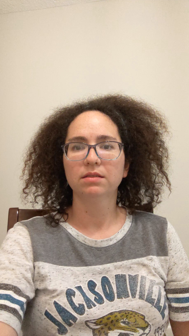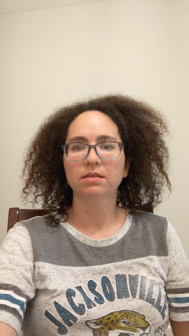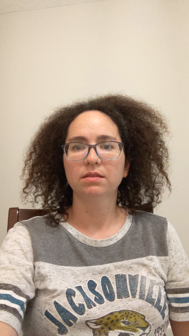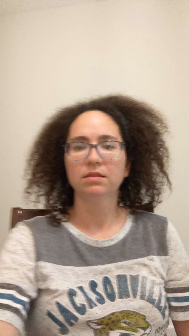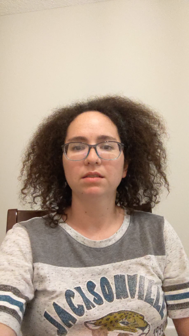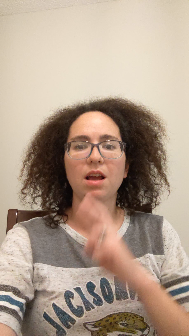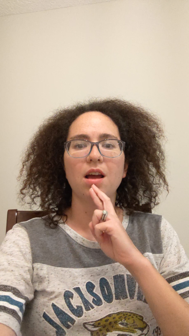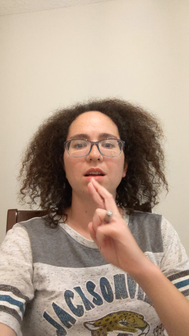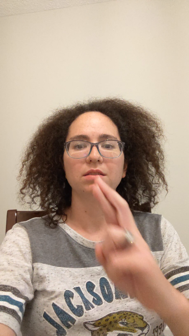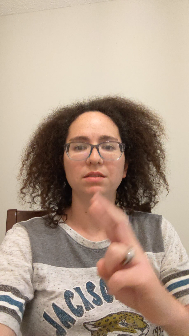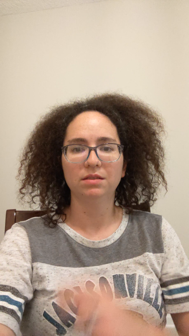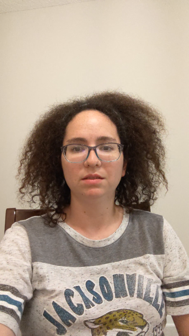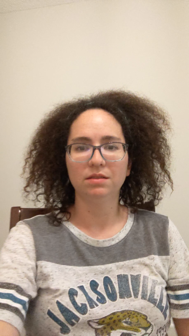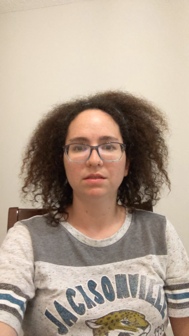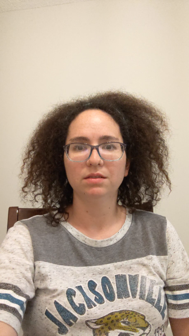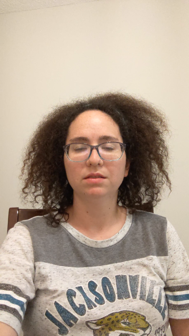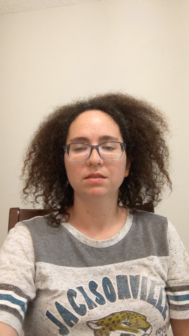are